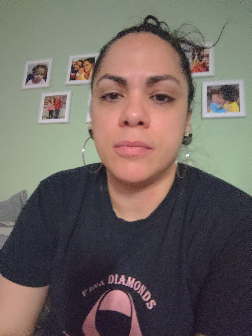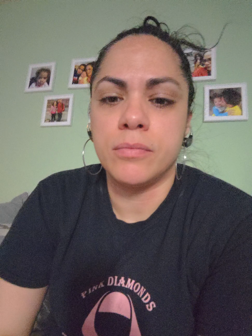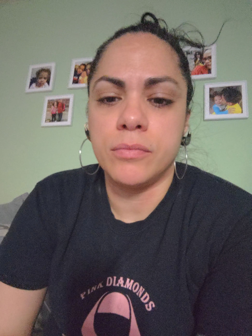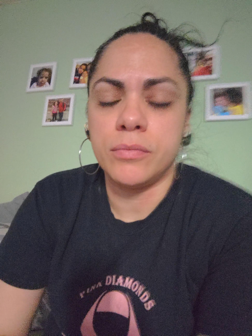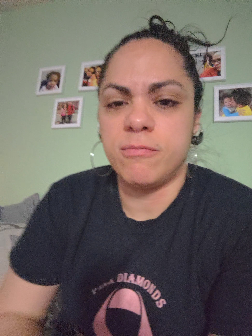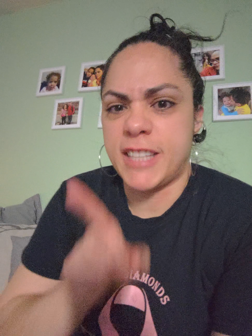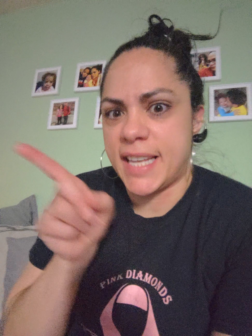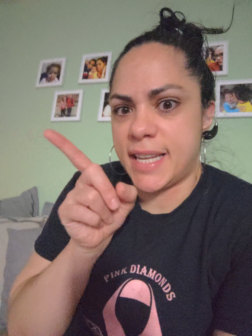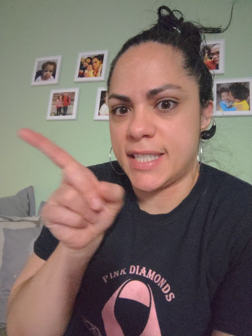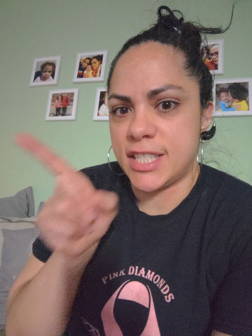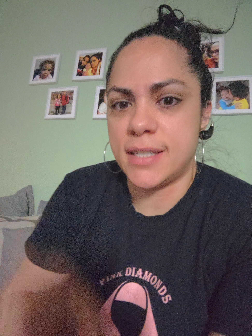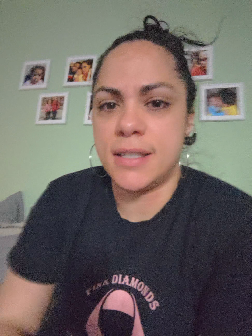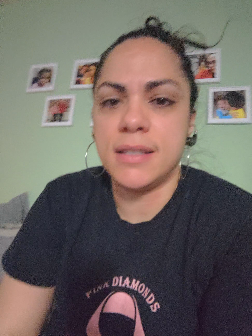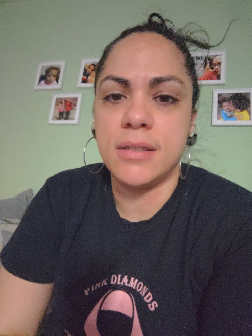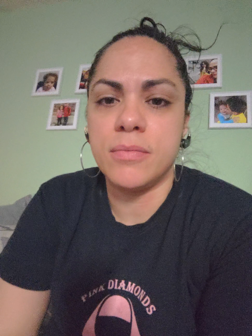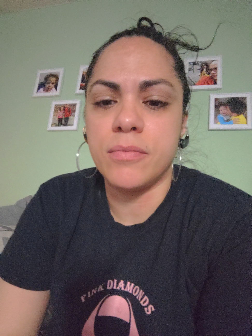he/she/it